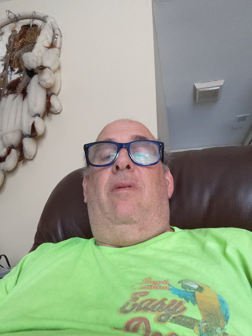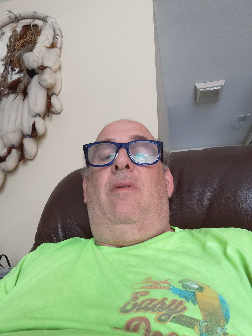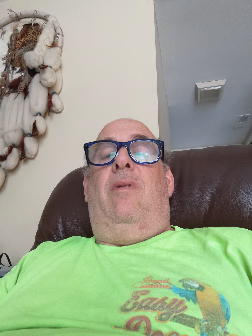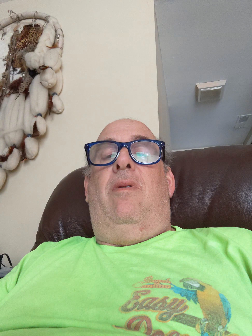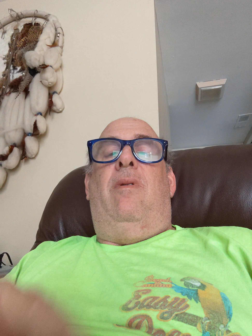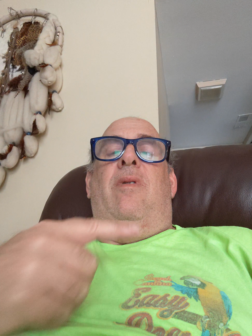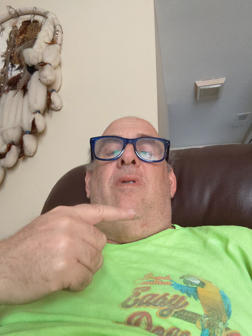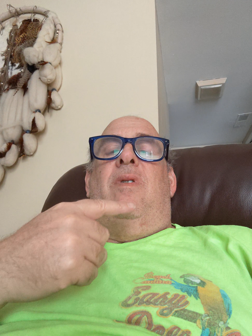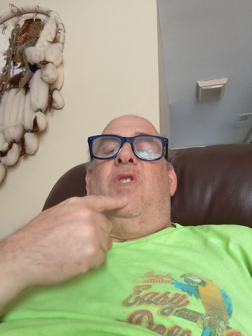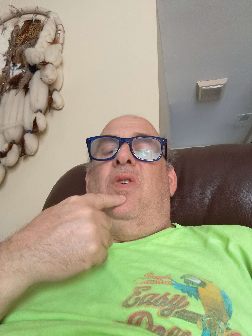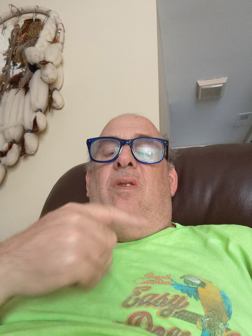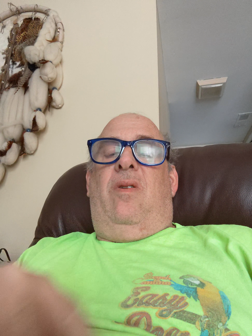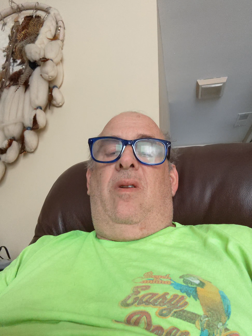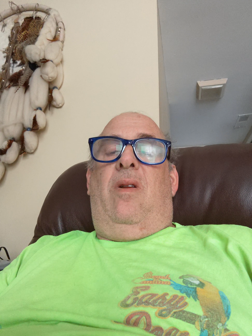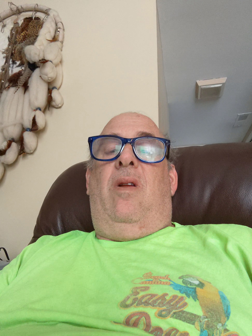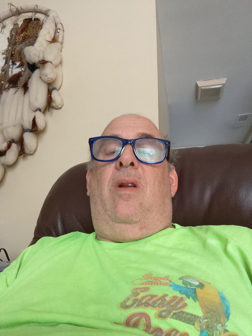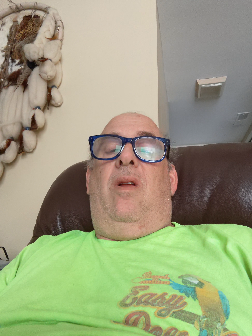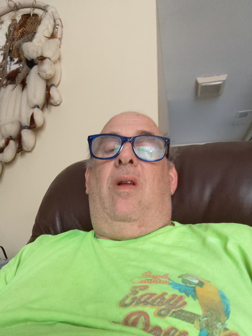chin